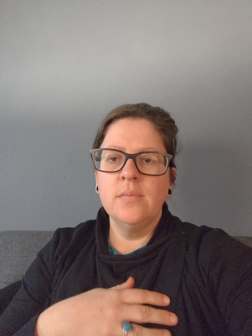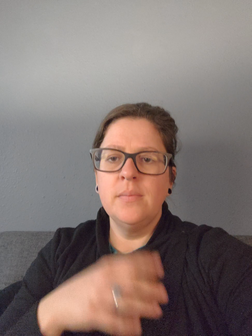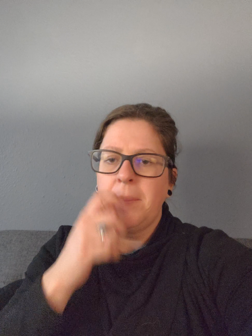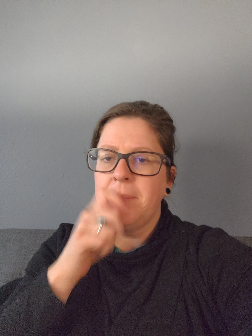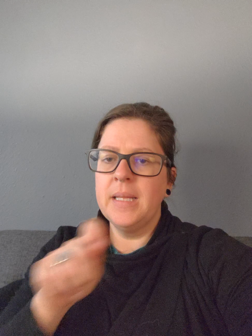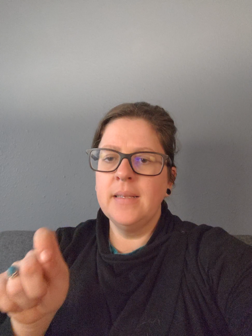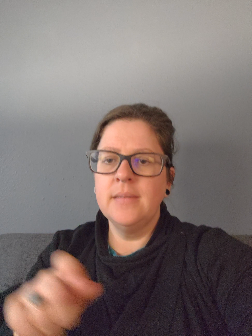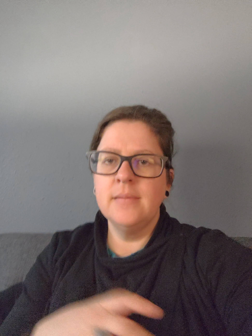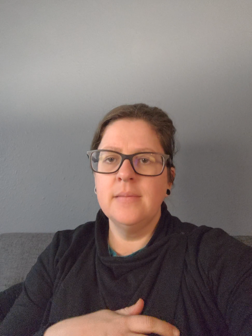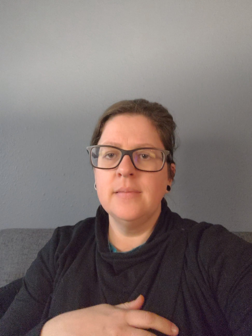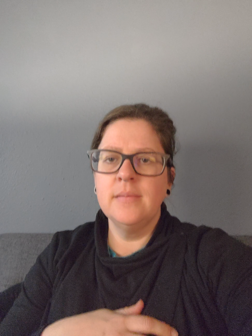pen